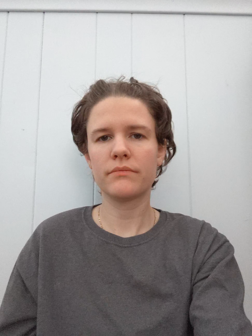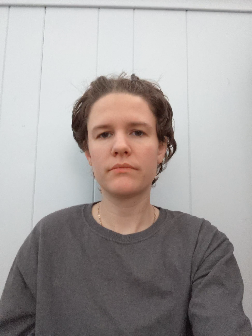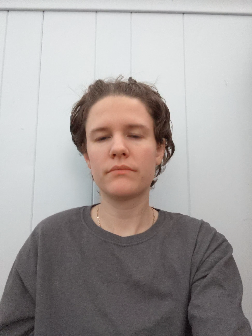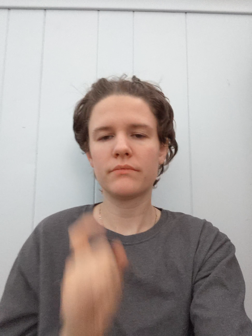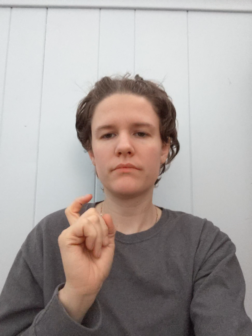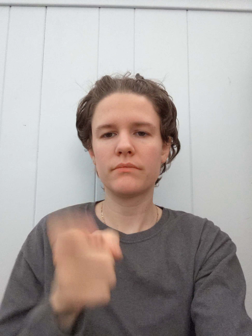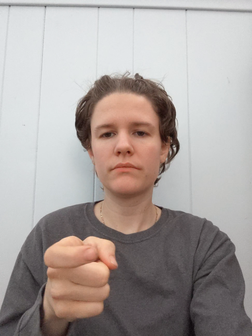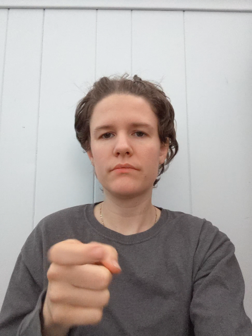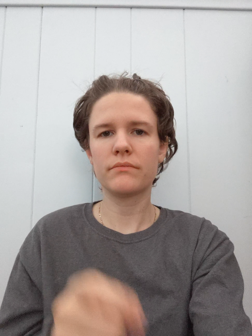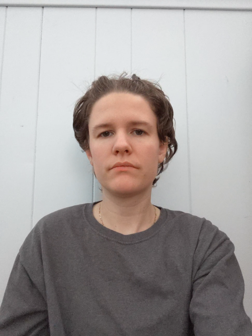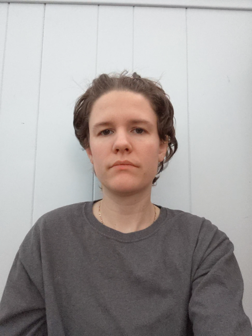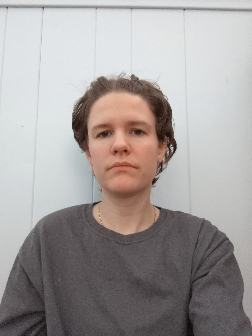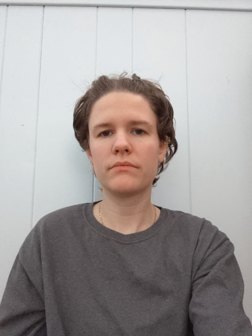gift